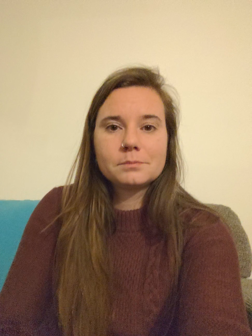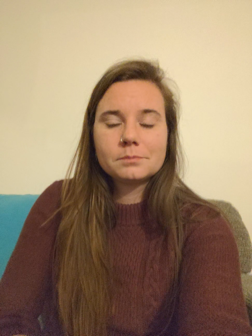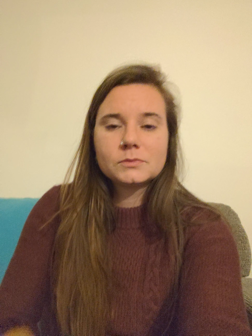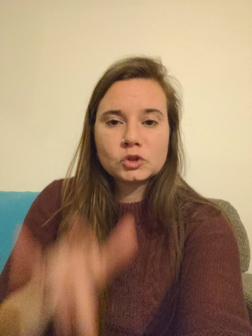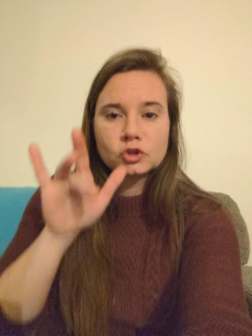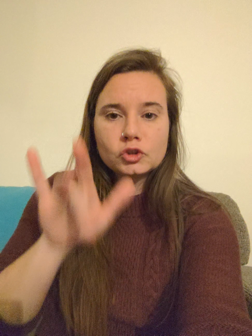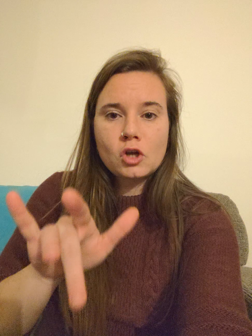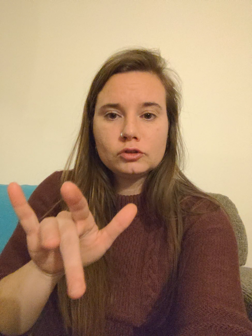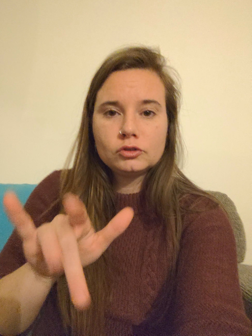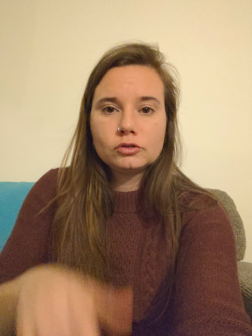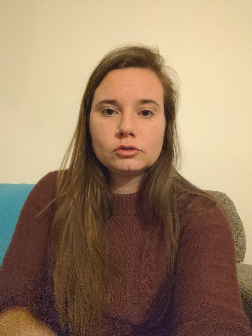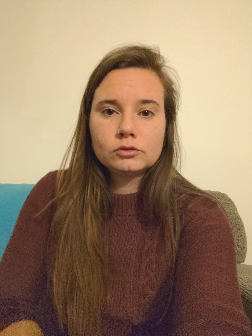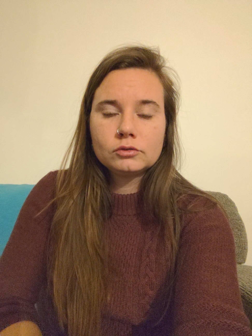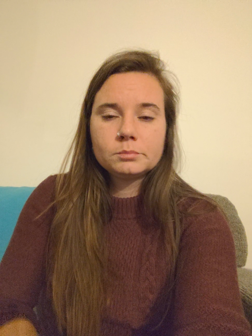touch